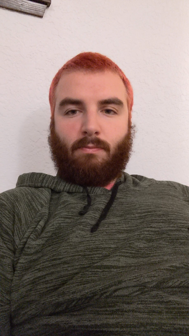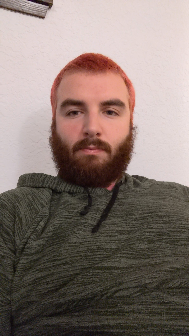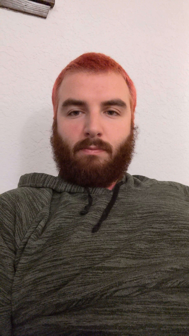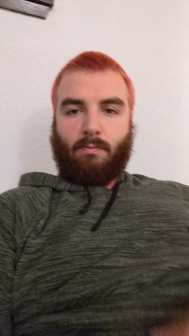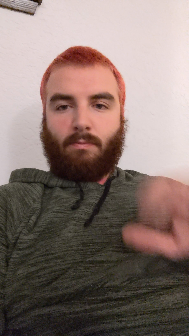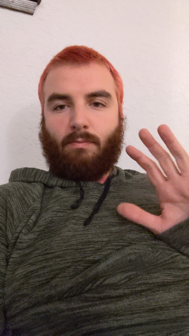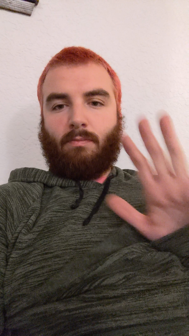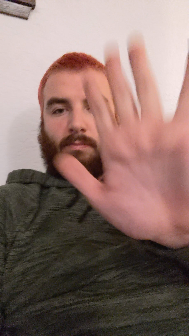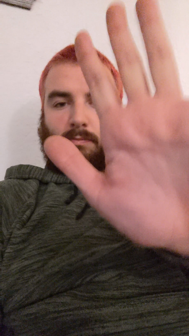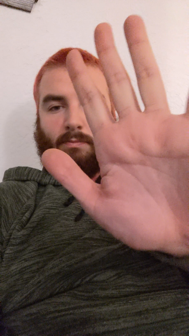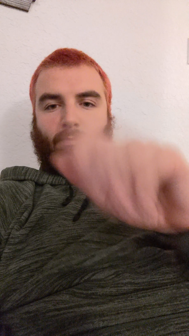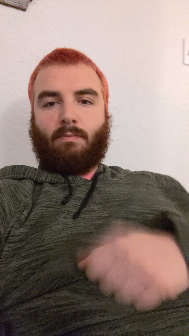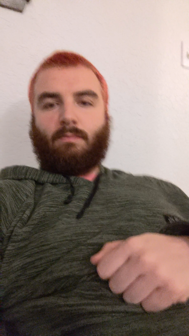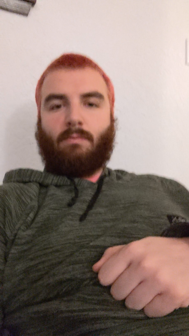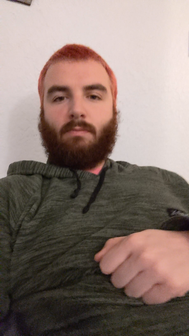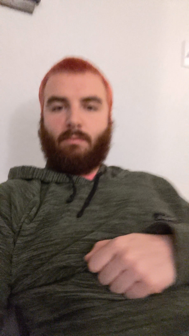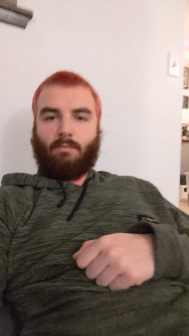push